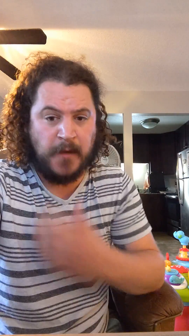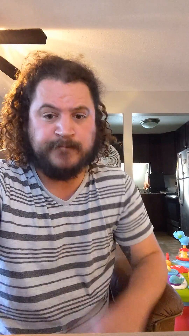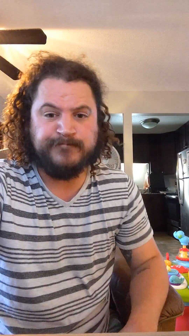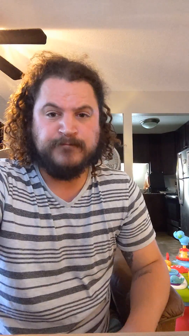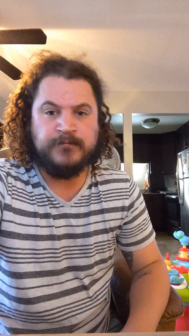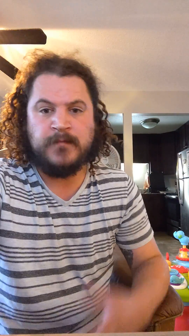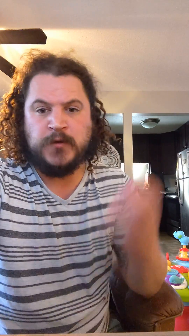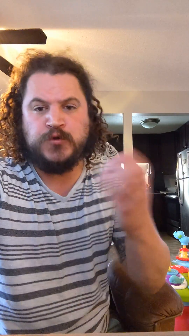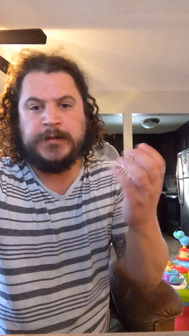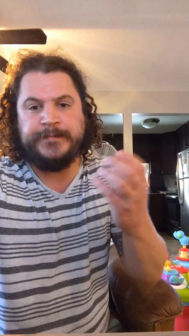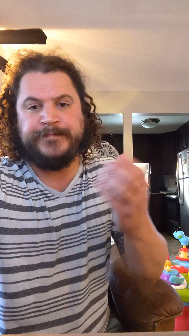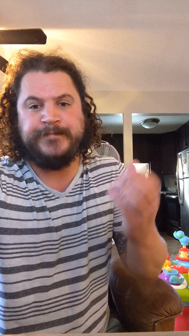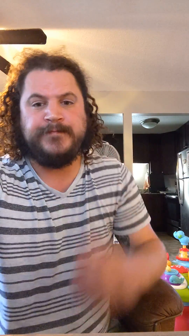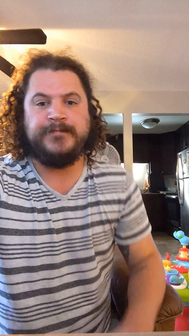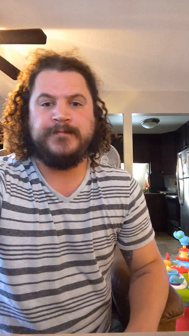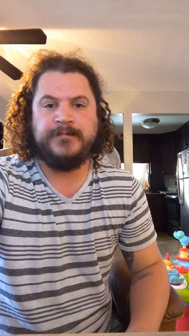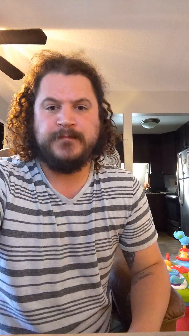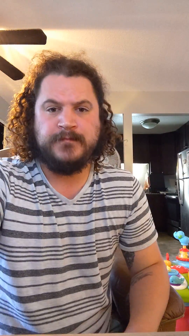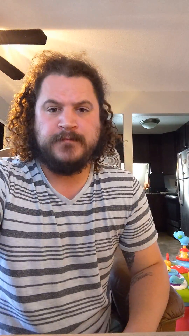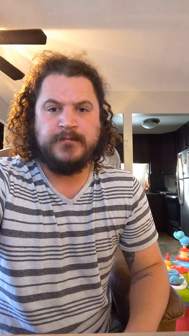shake